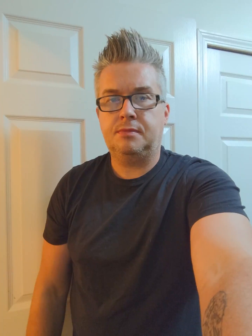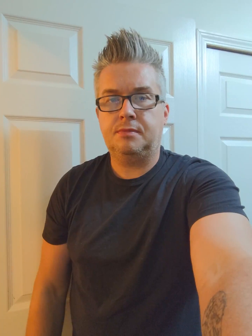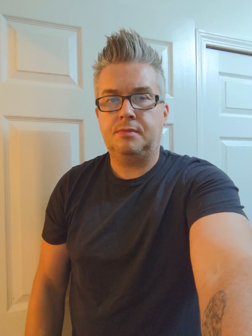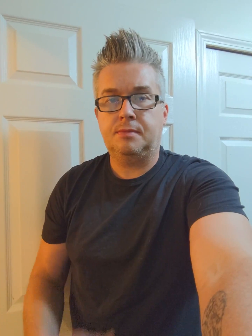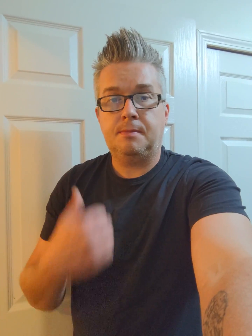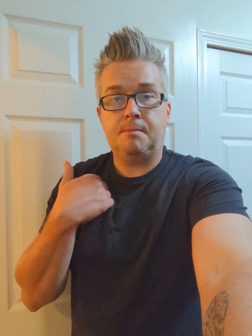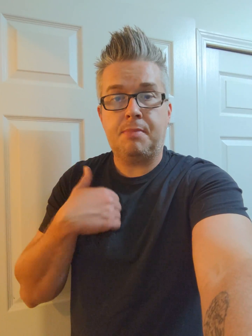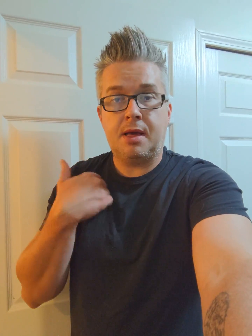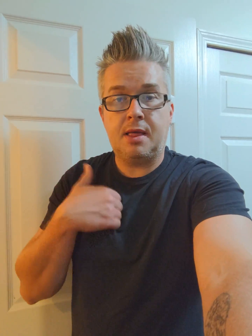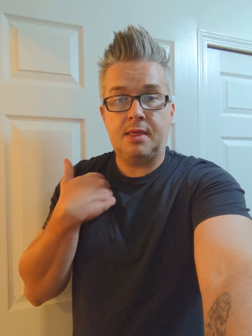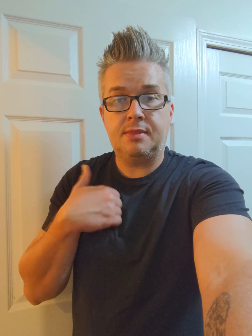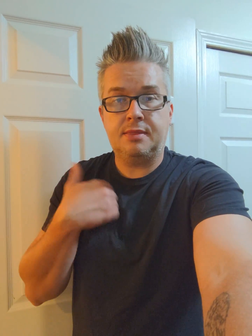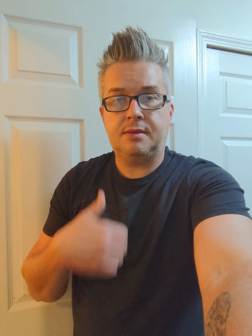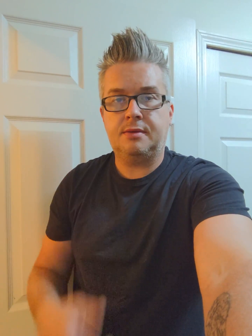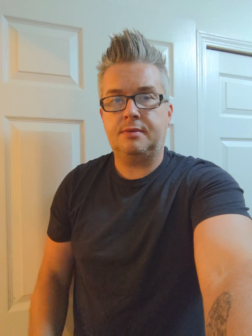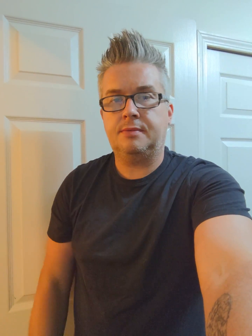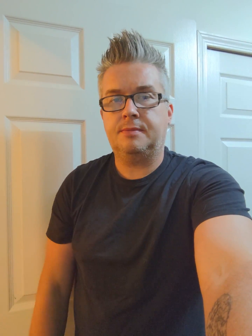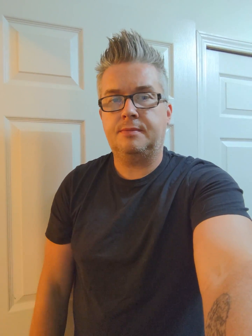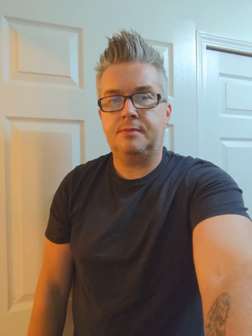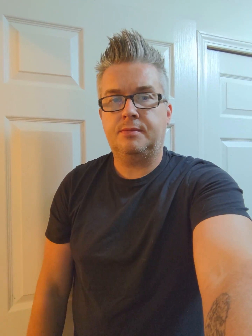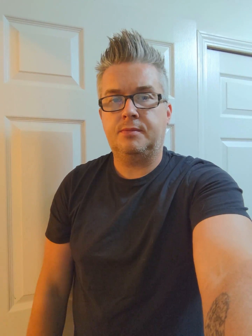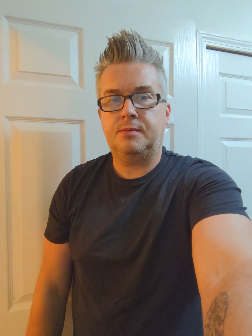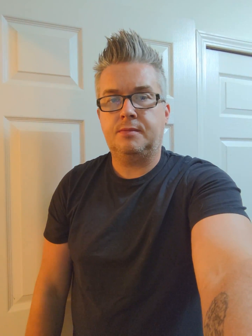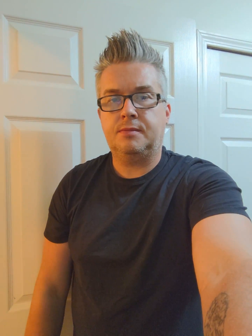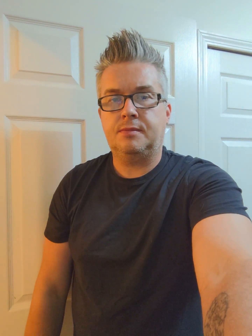bathtub